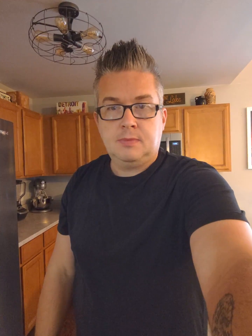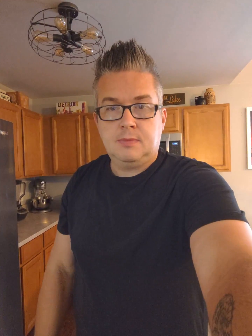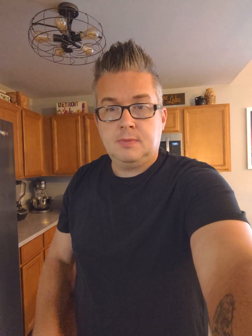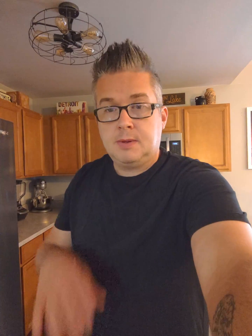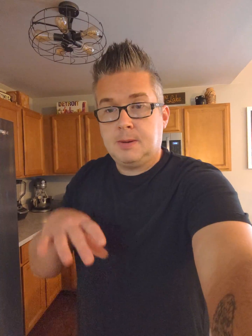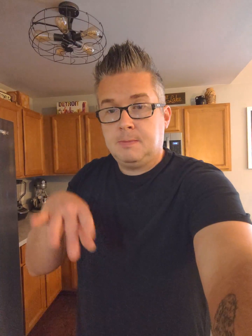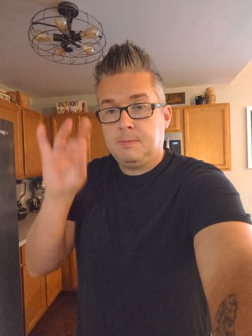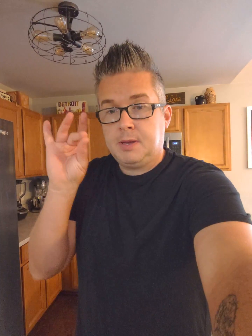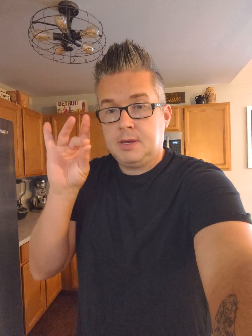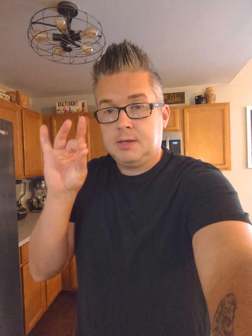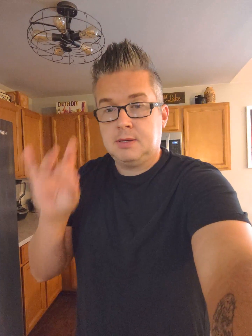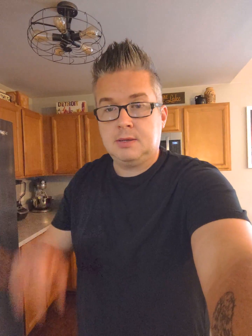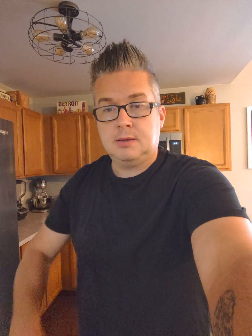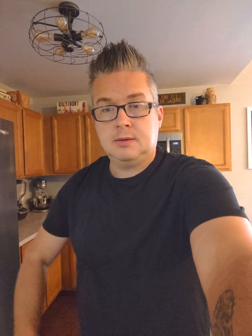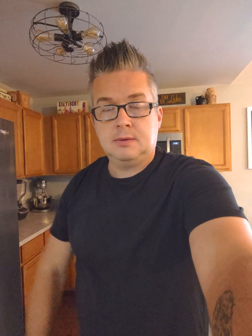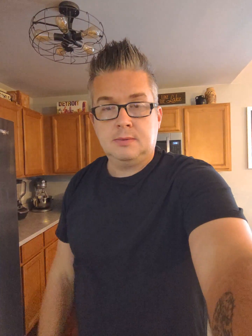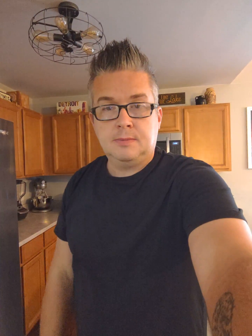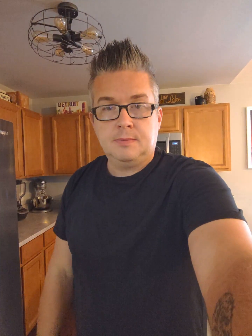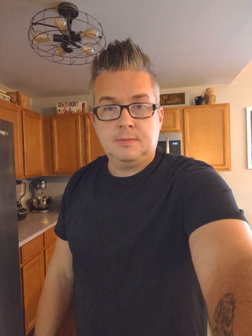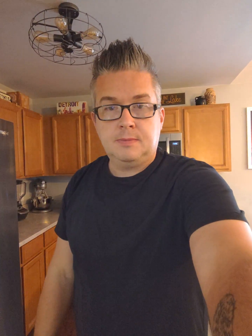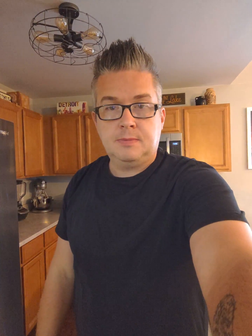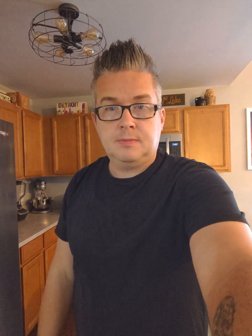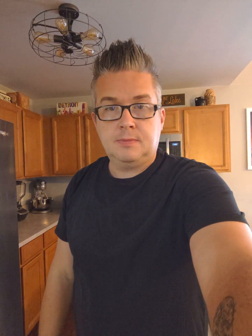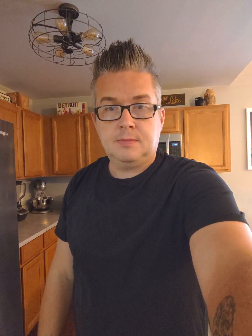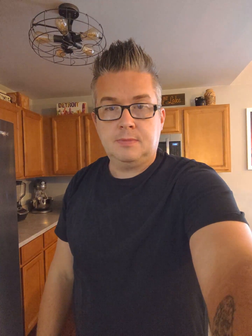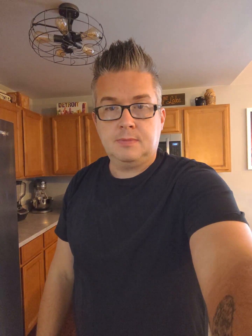pick